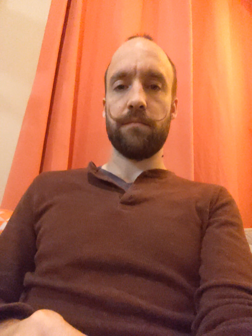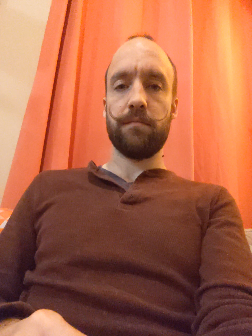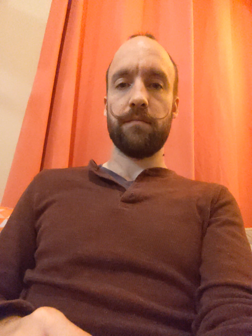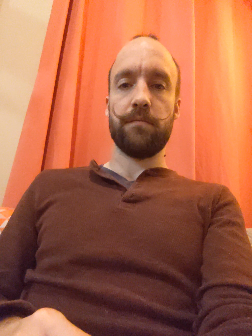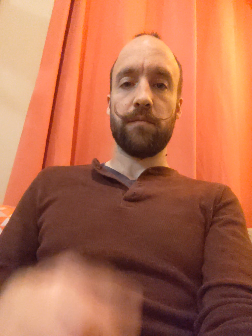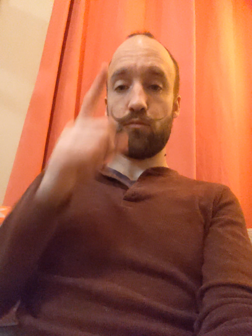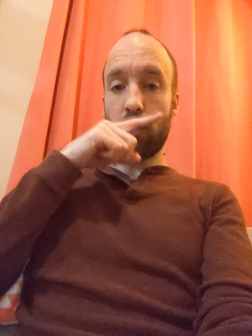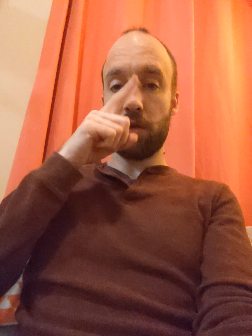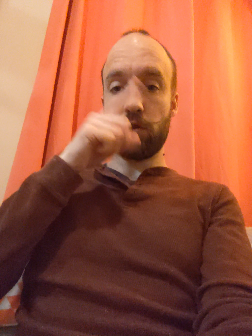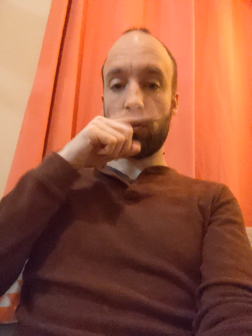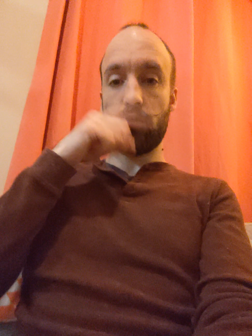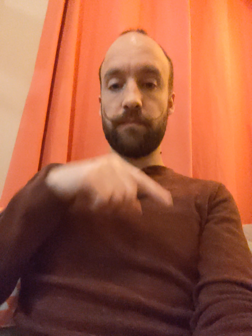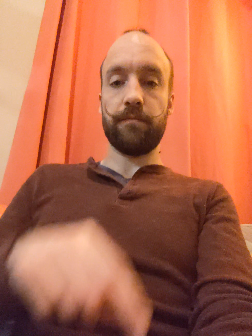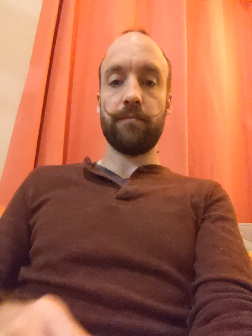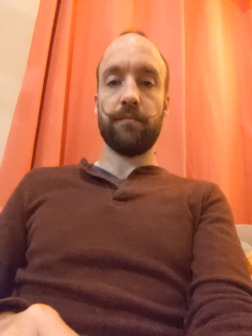mouse